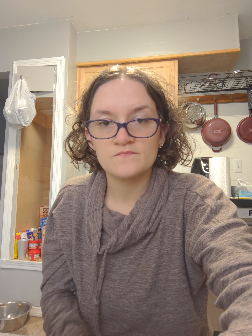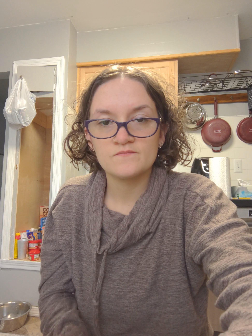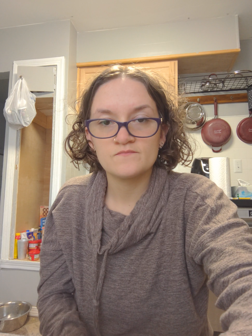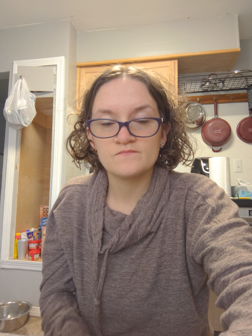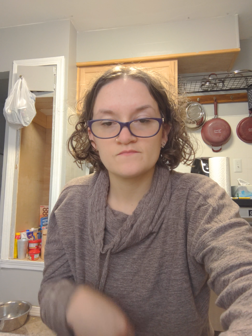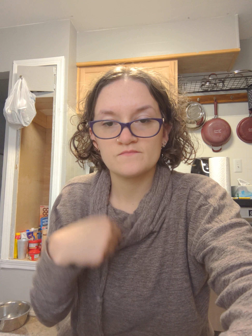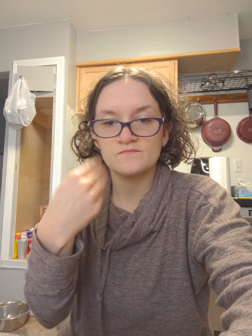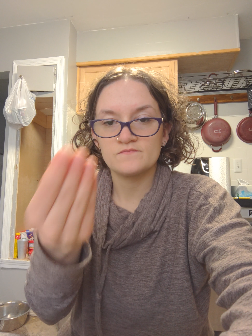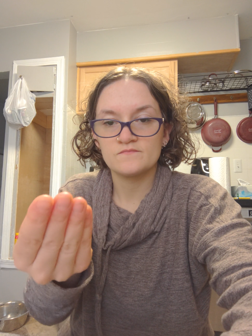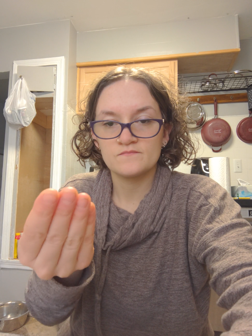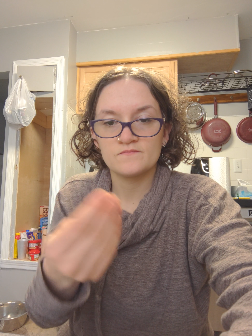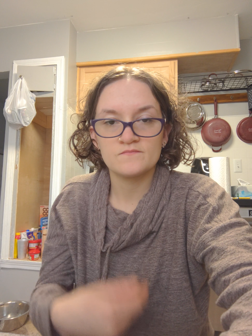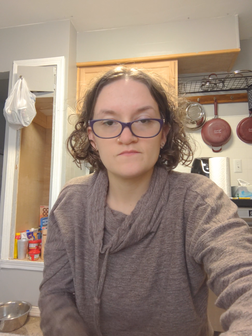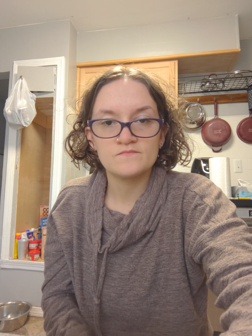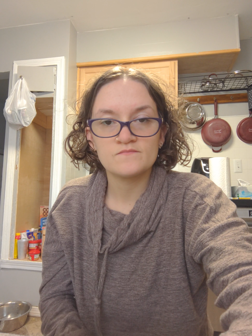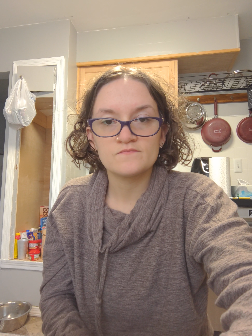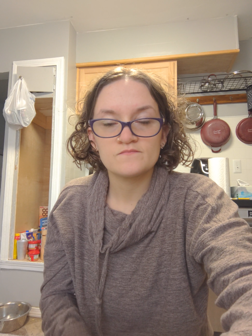give